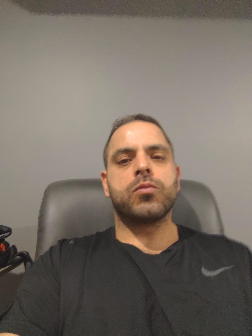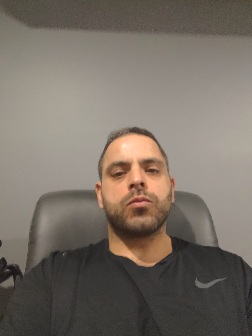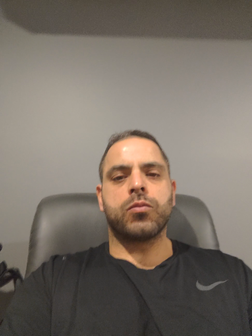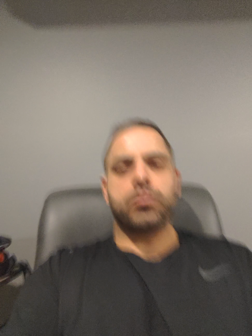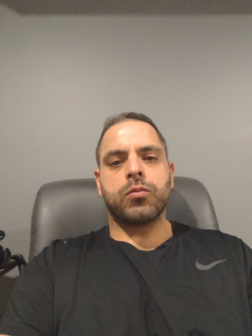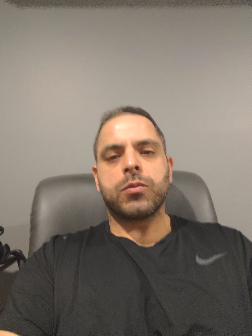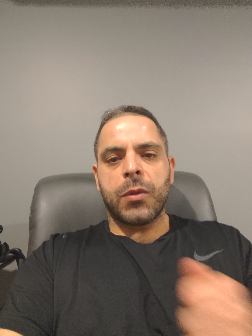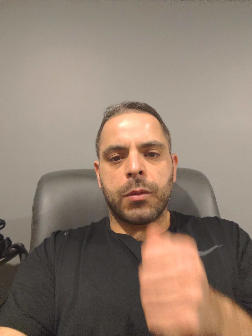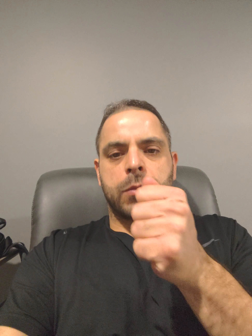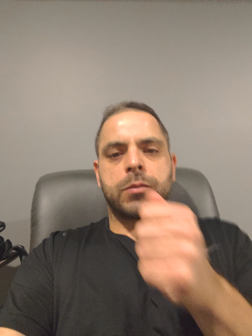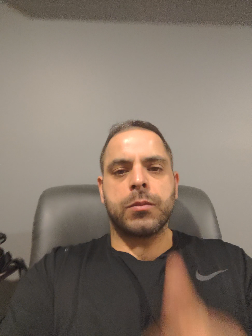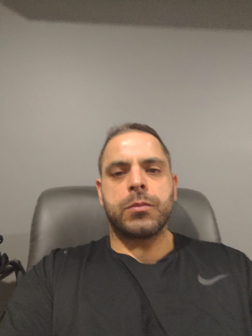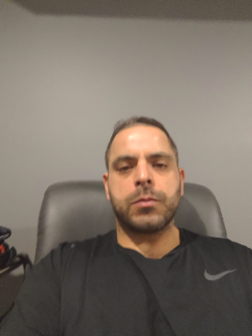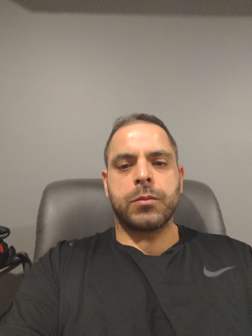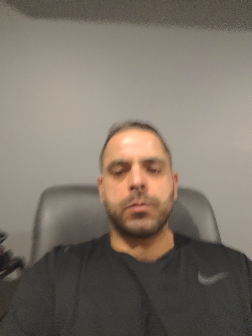hide